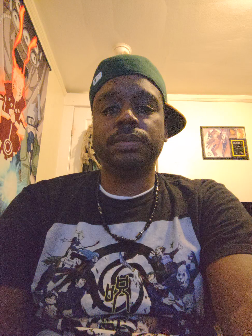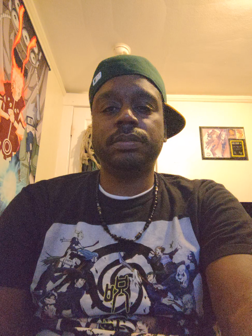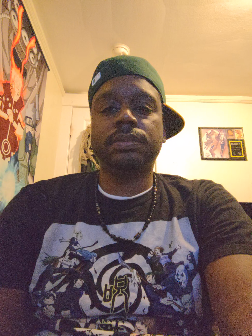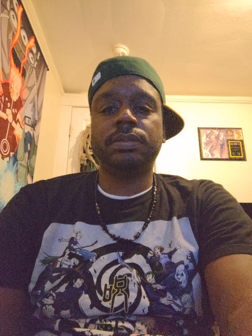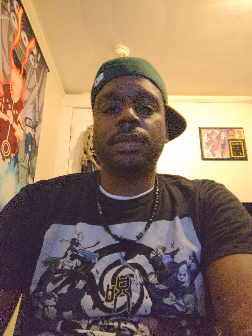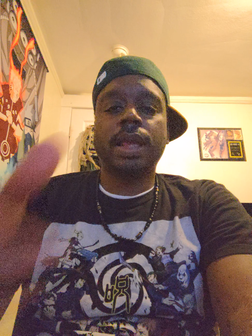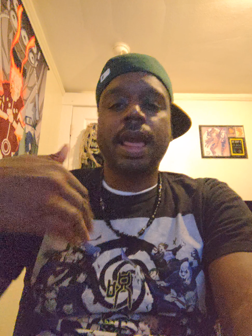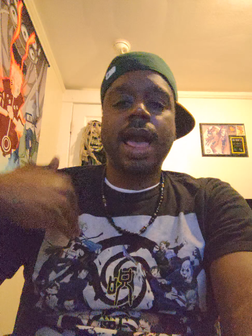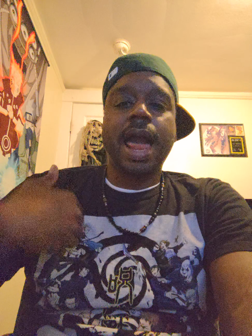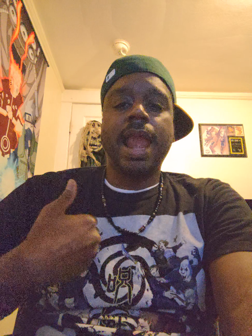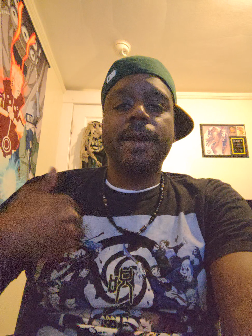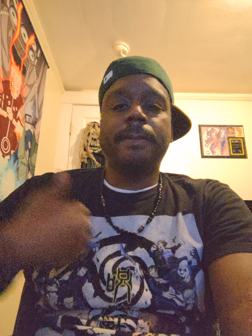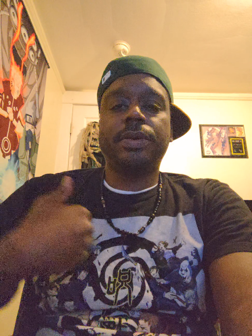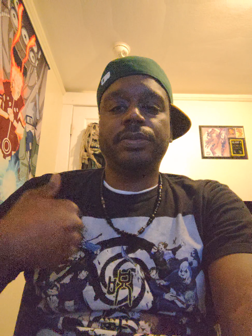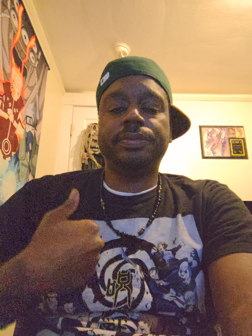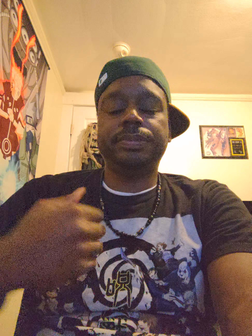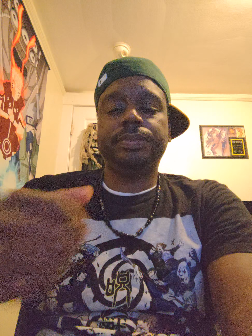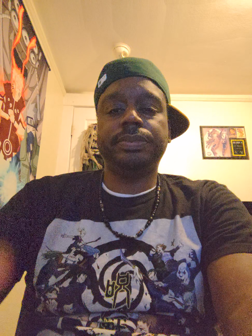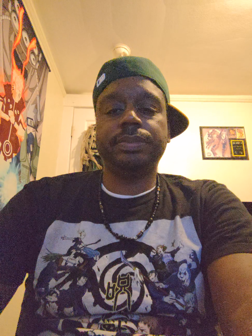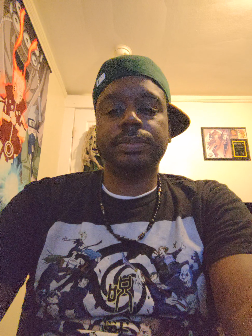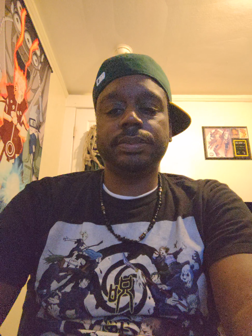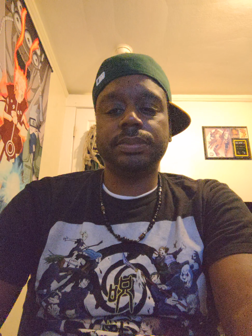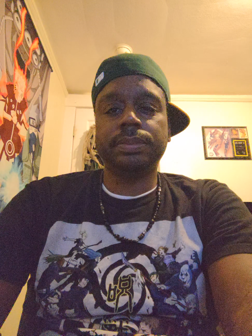animal